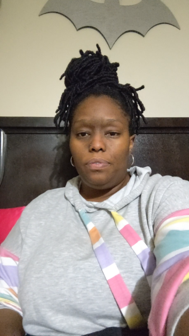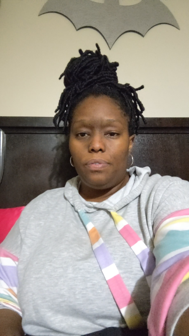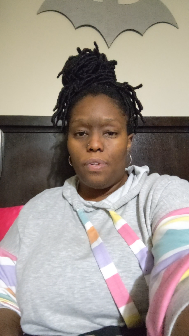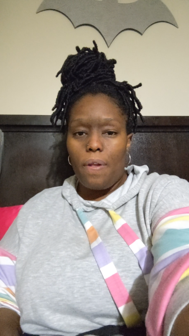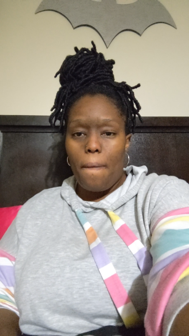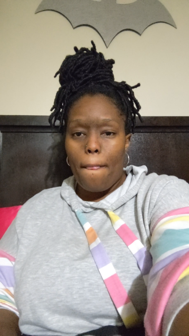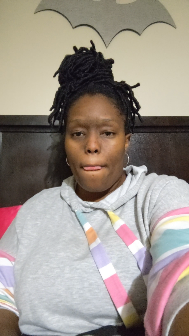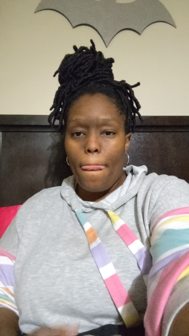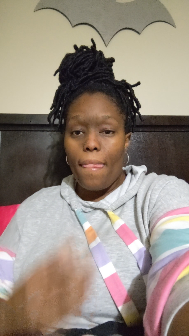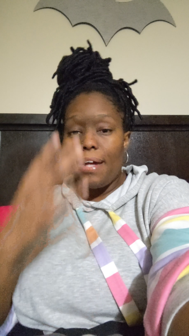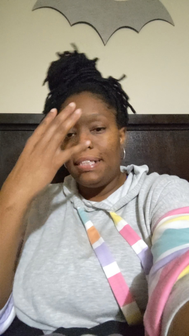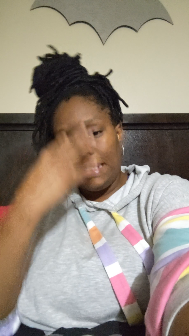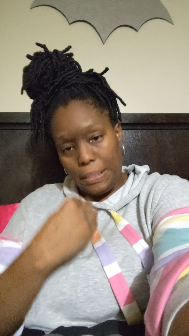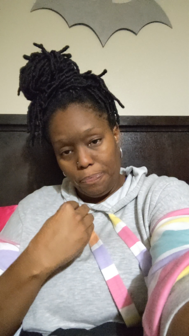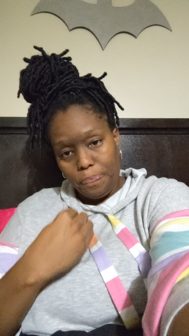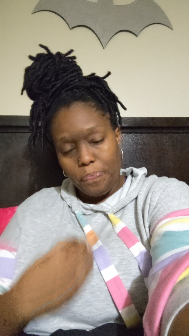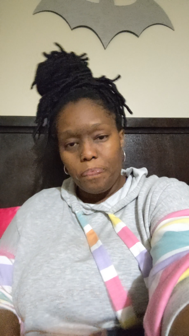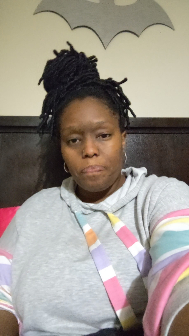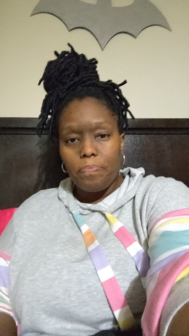asleep